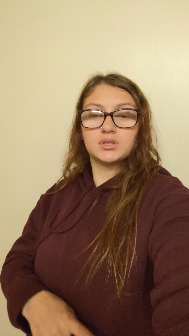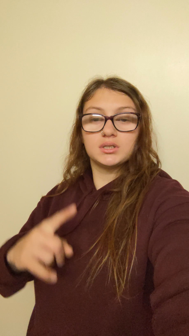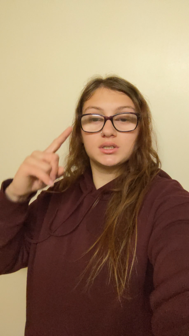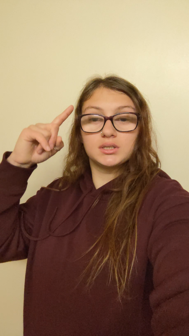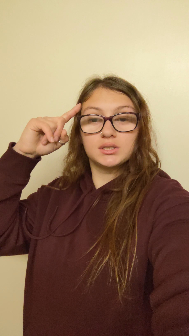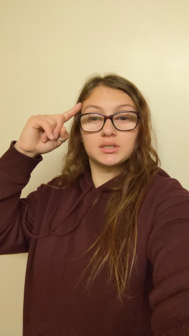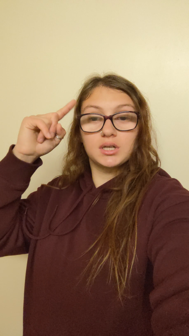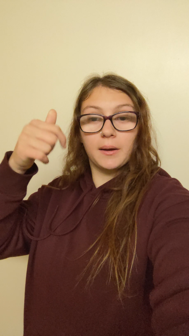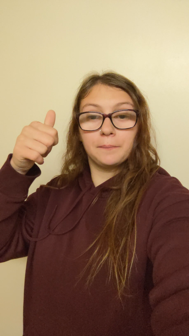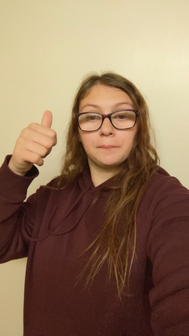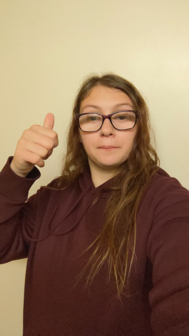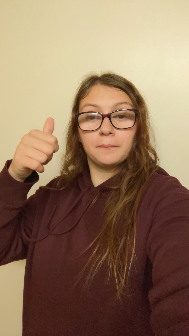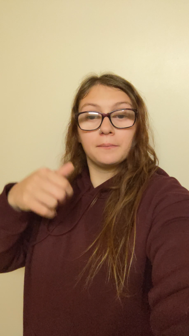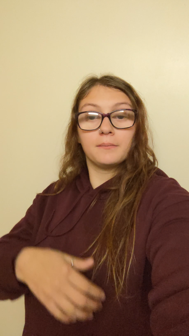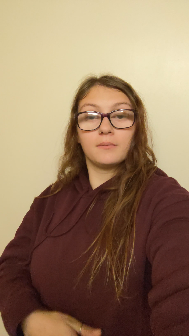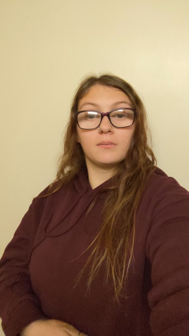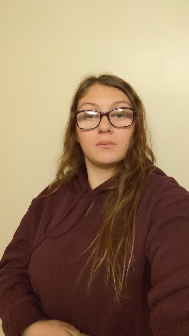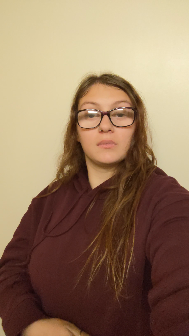dime